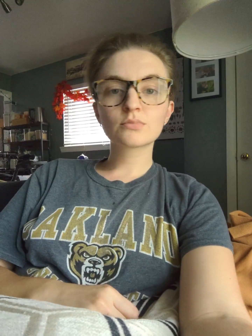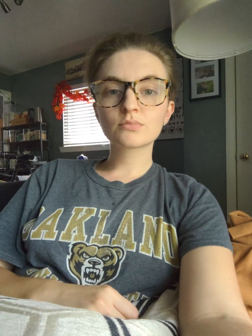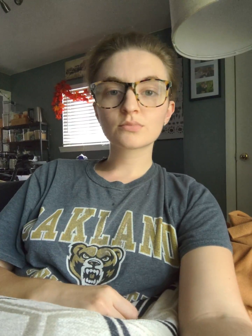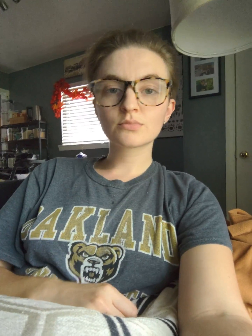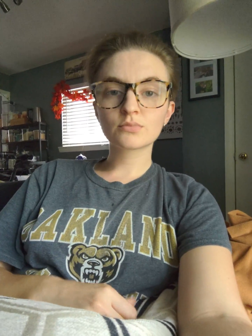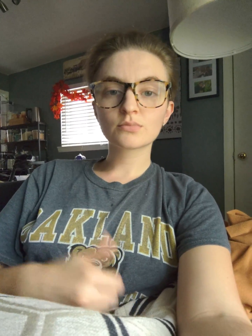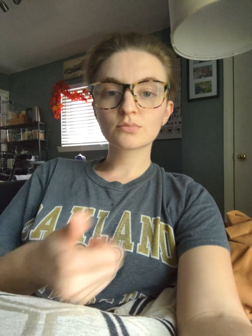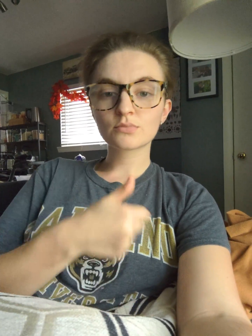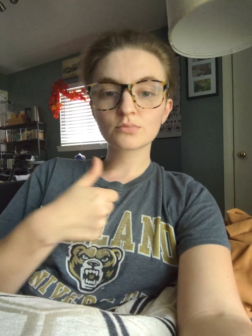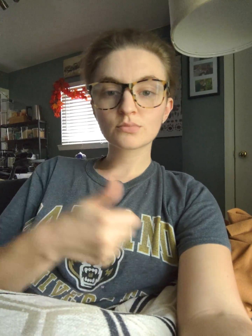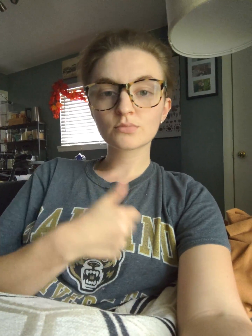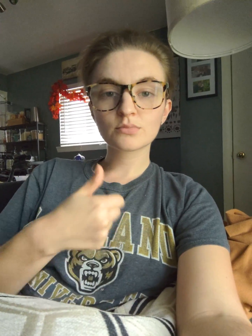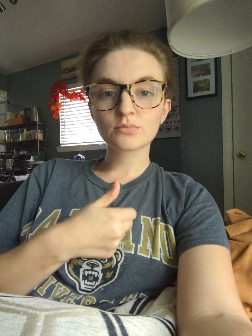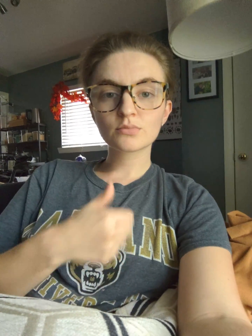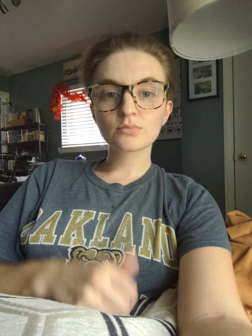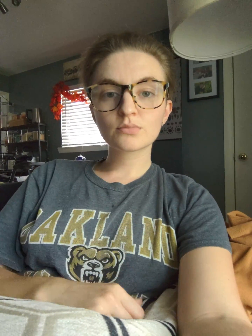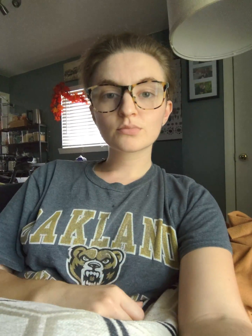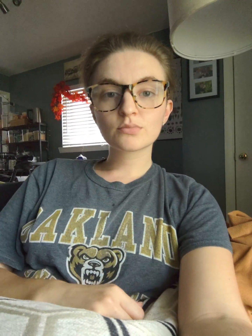basement